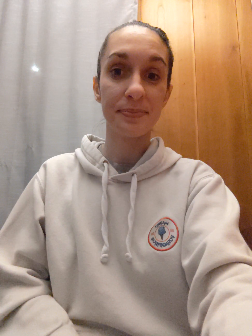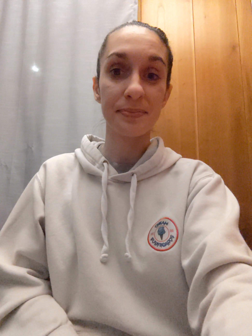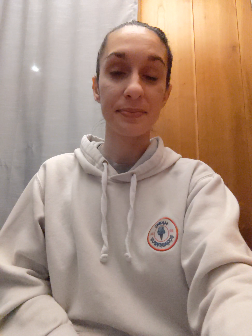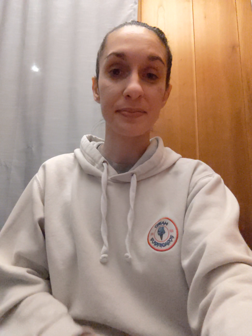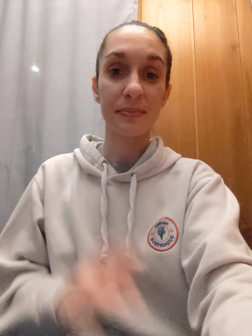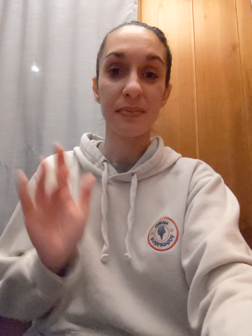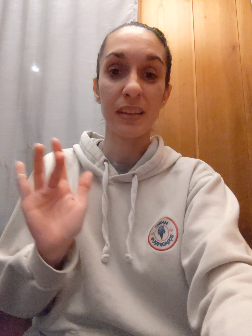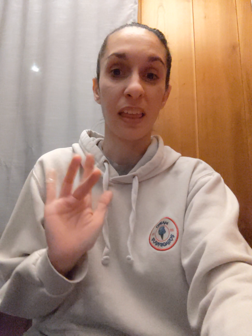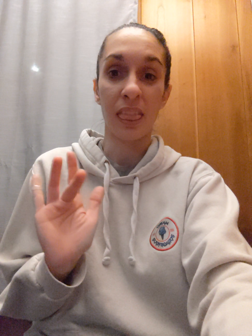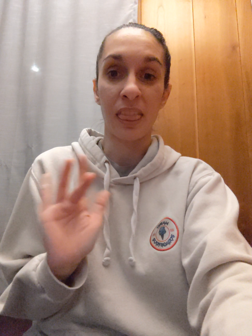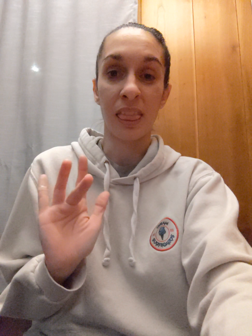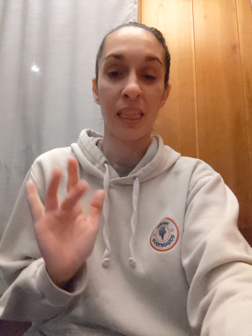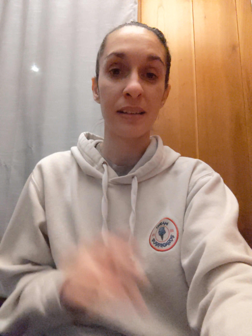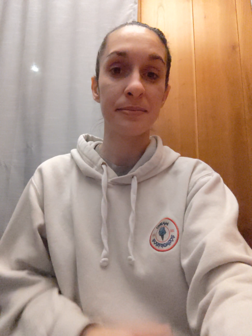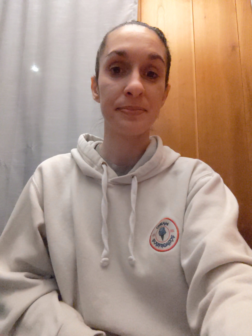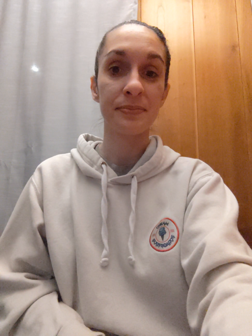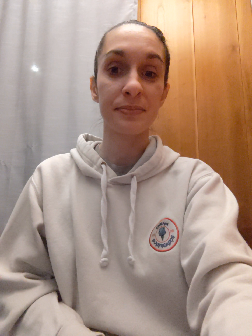yucky